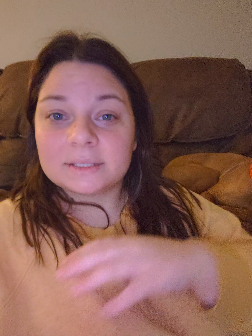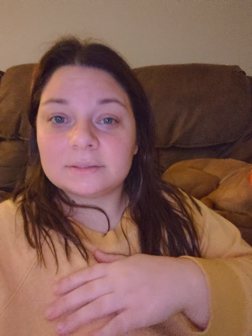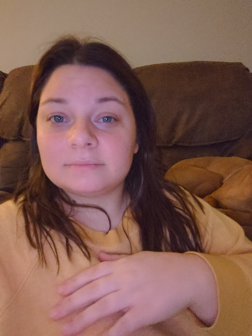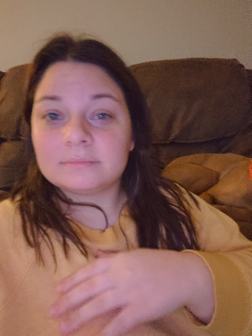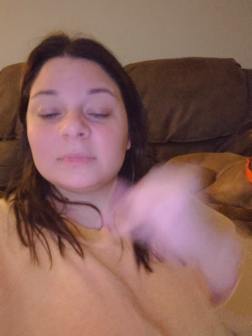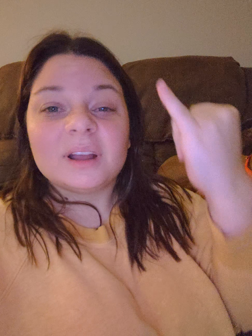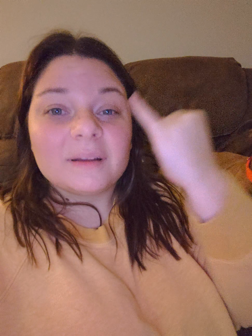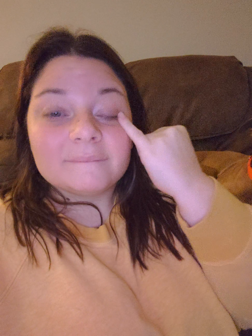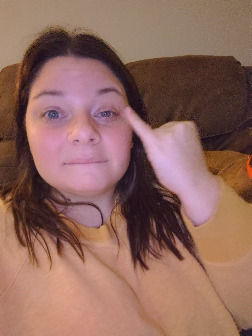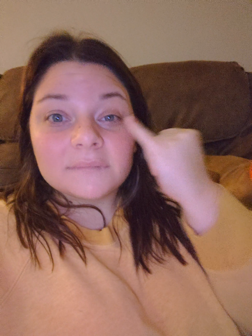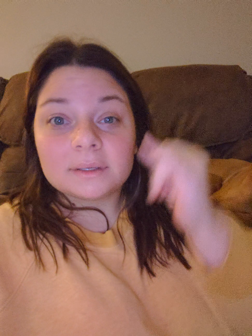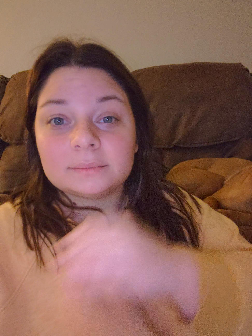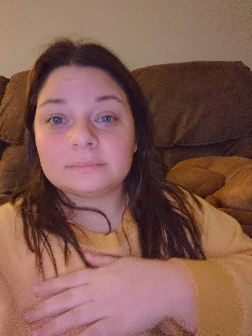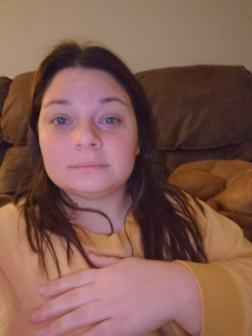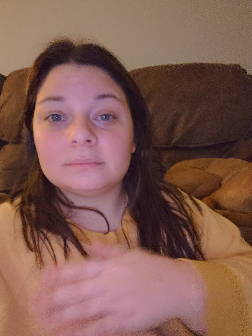if